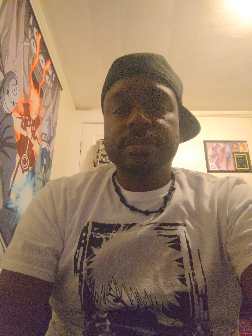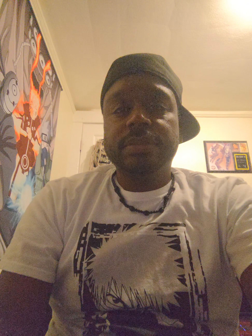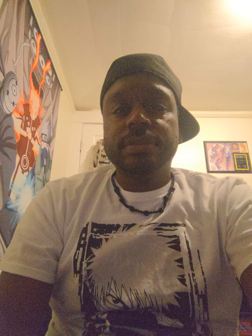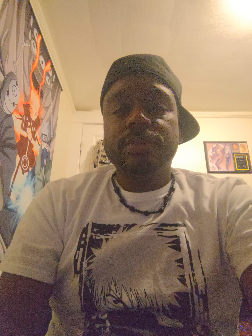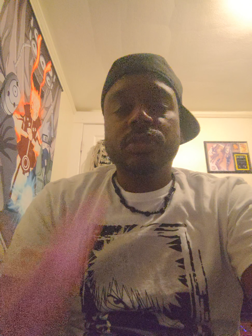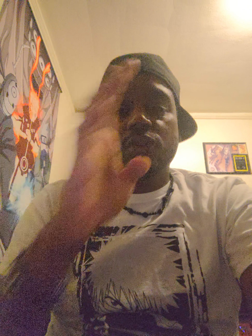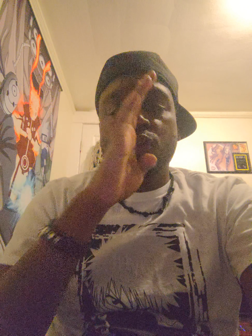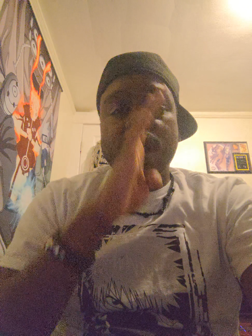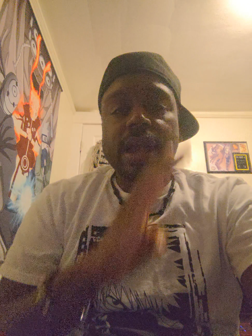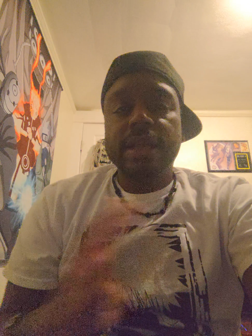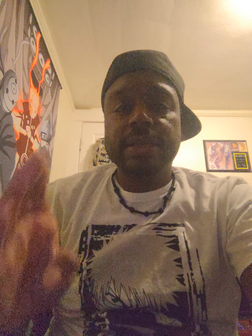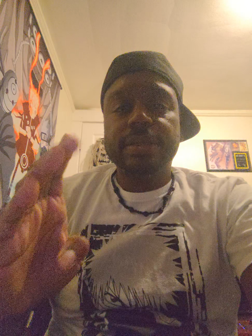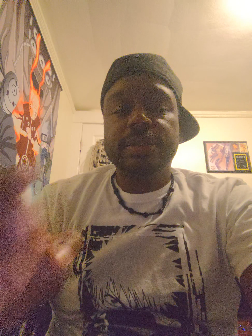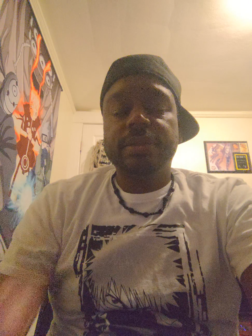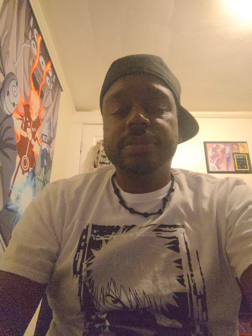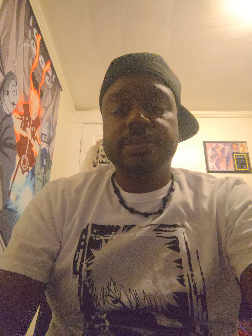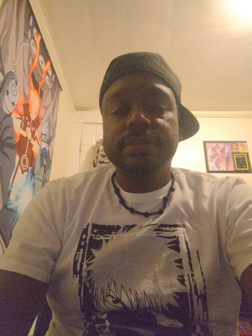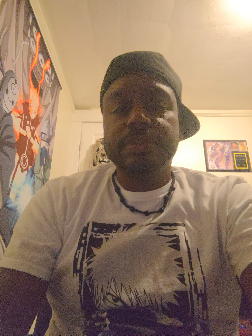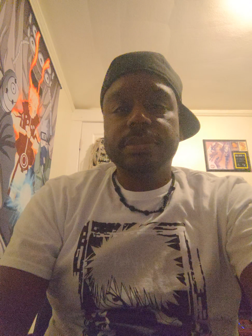quiet